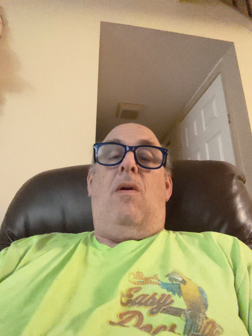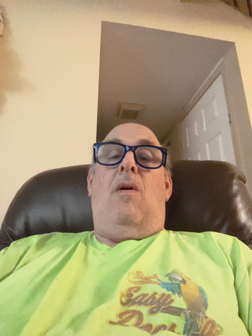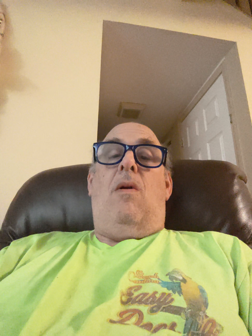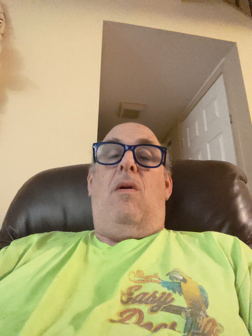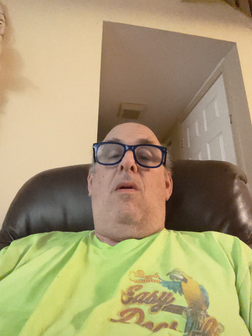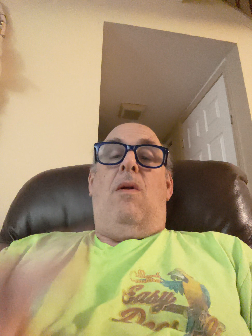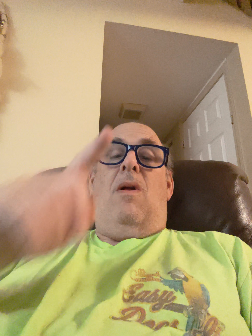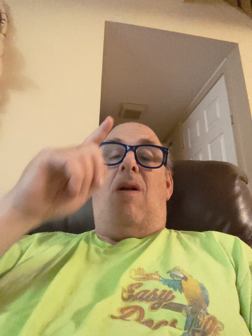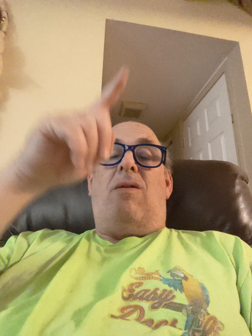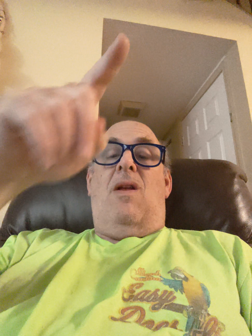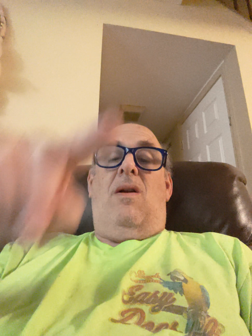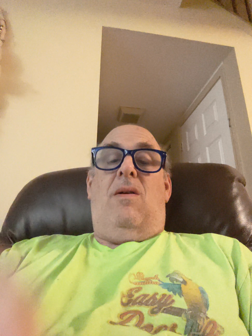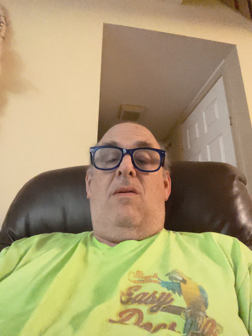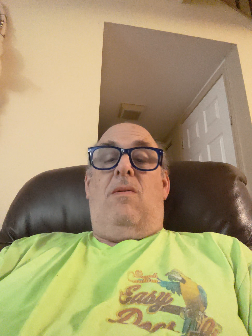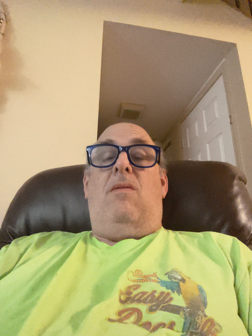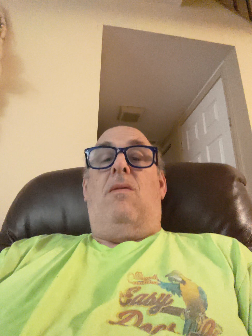there